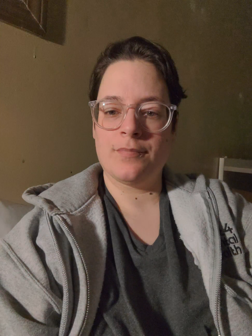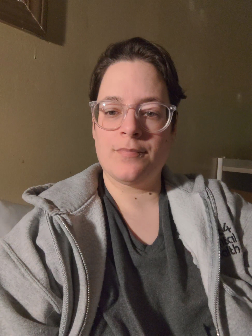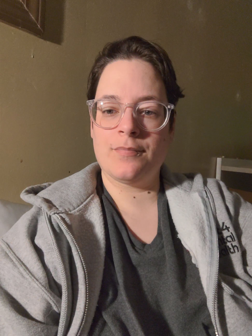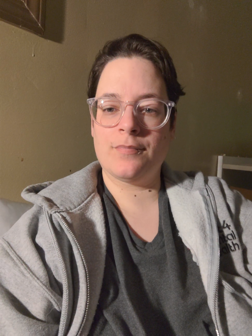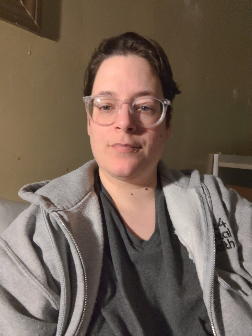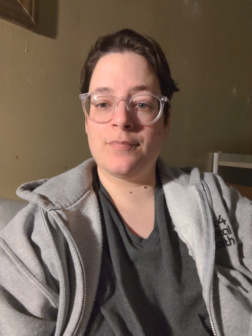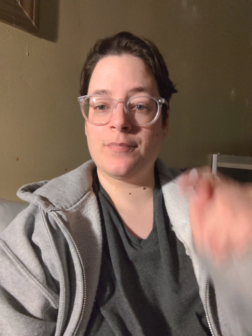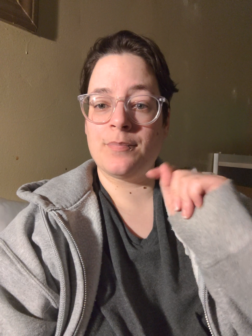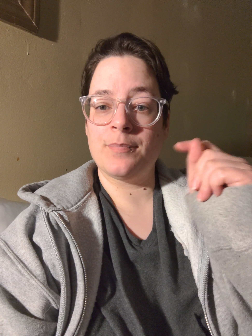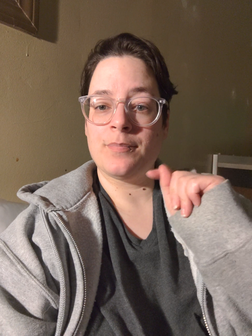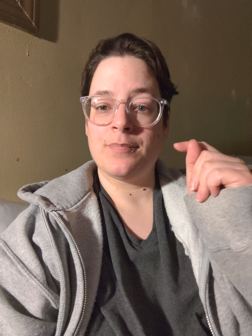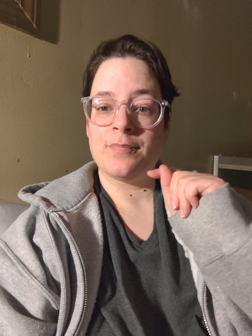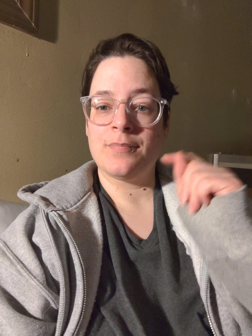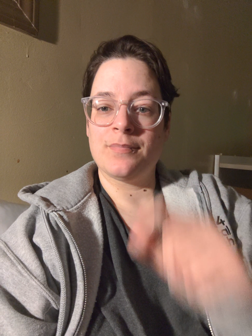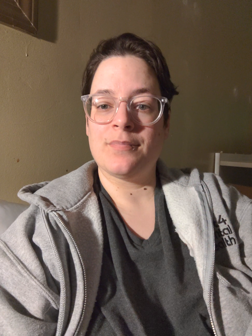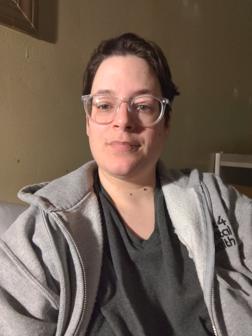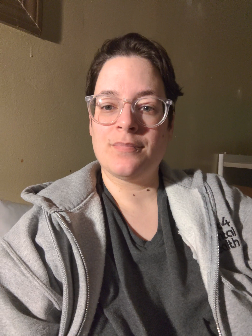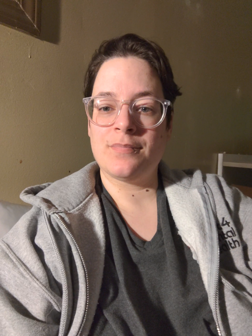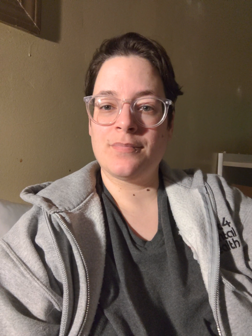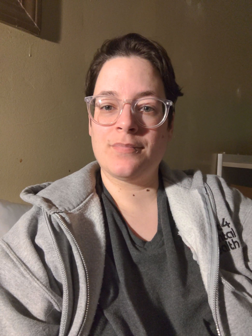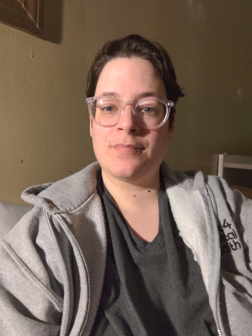potty